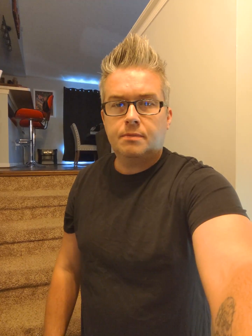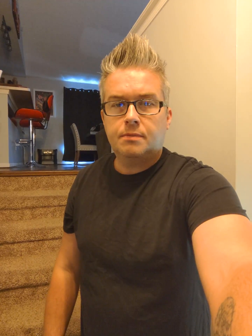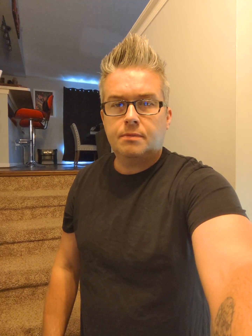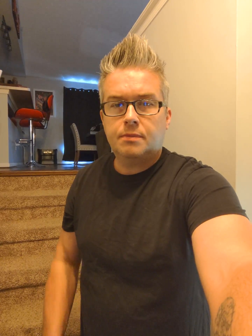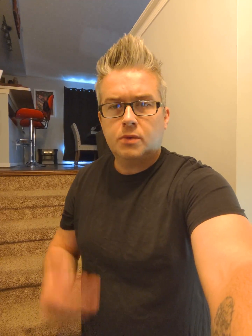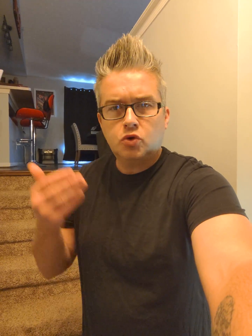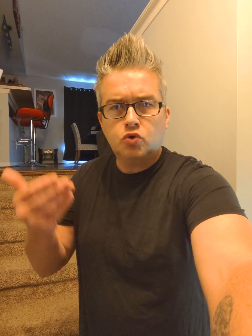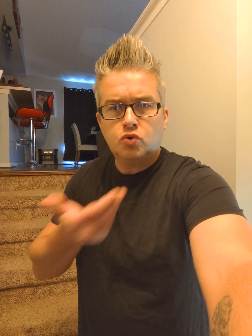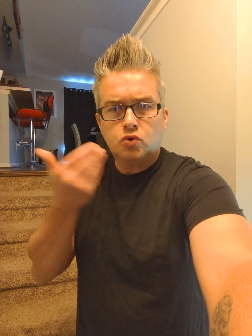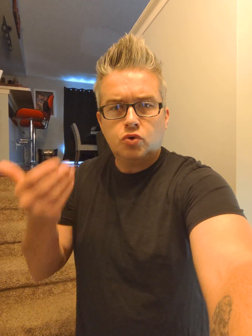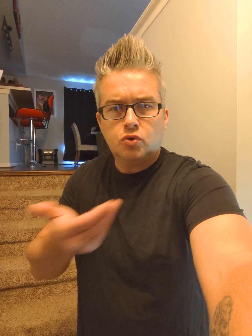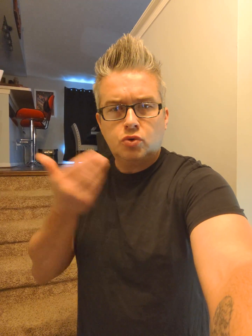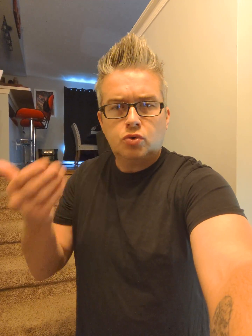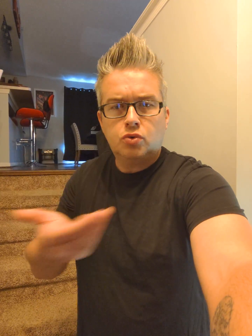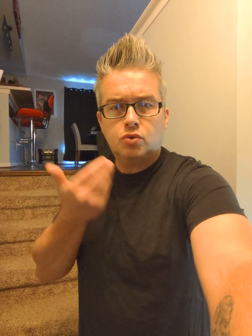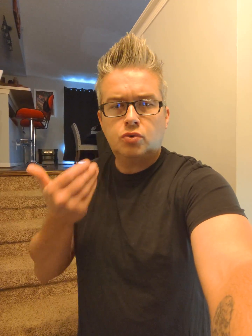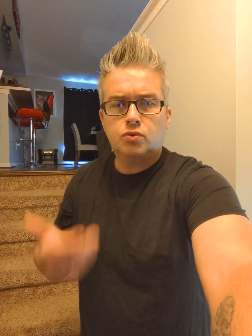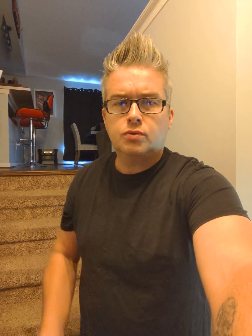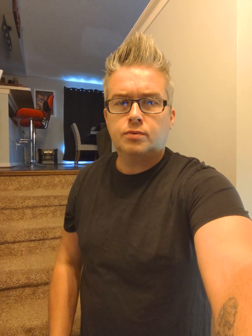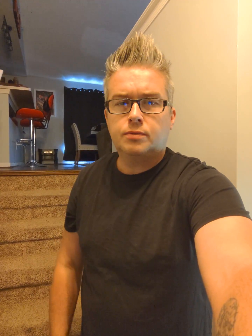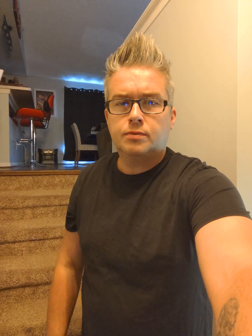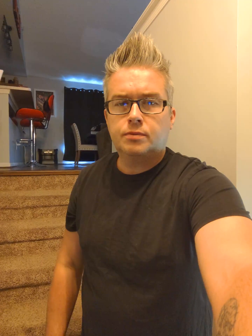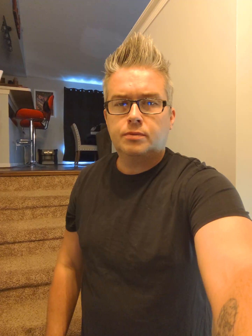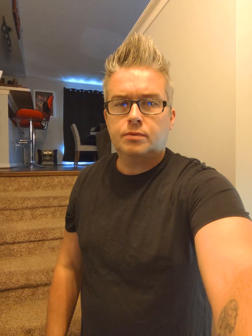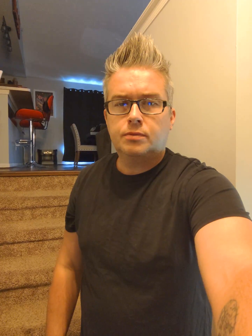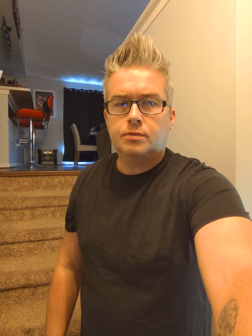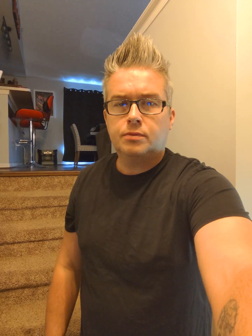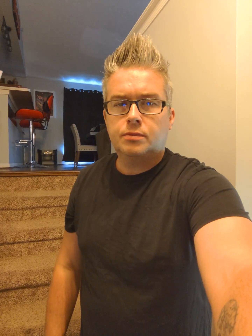new